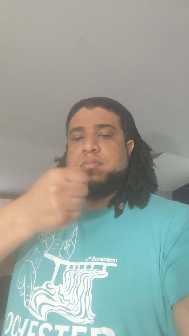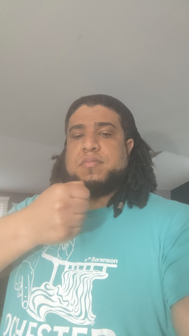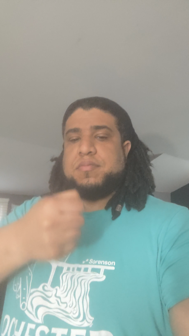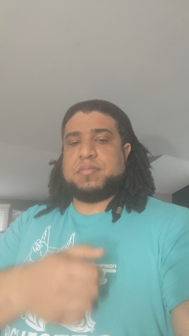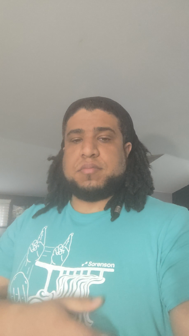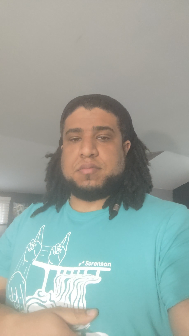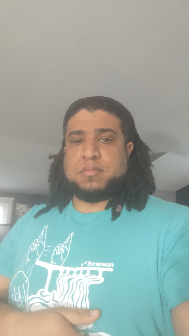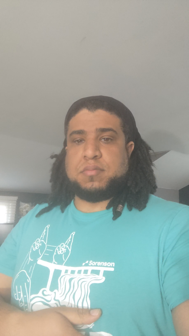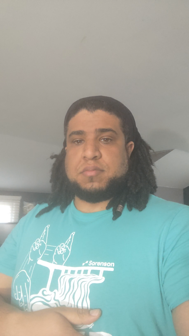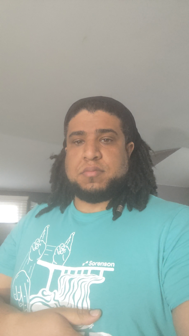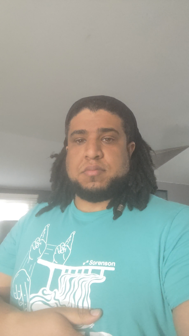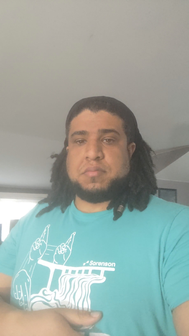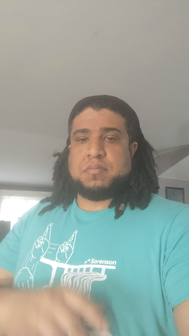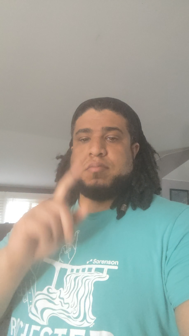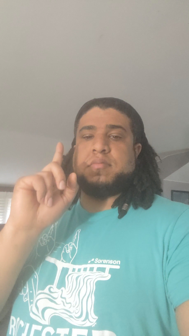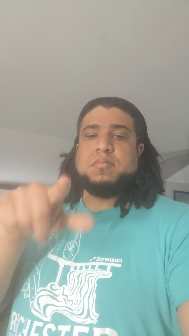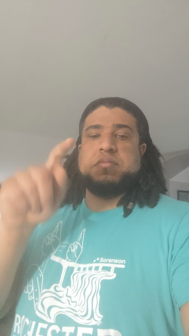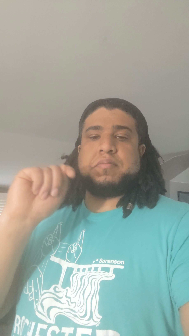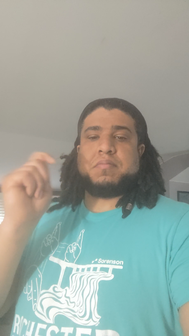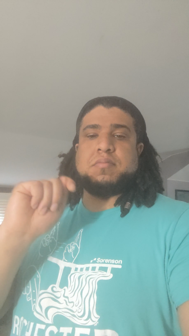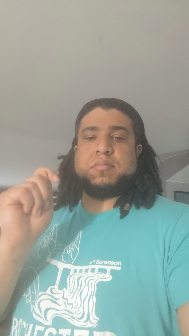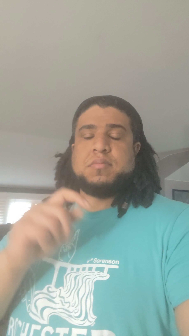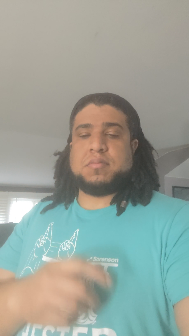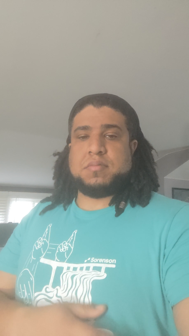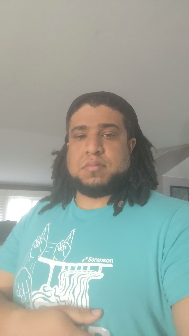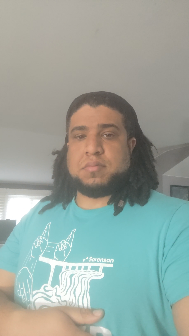go potty